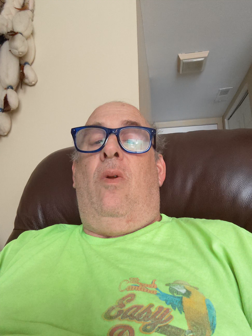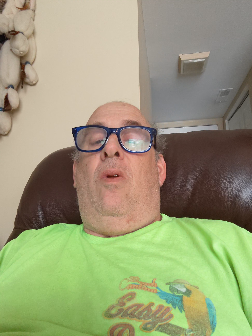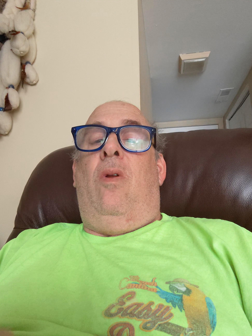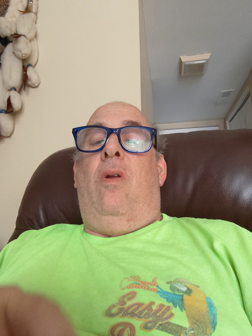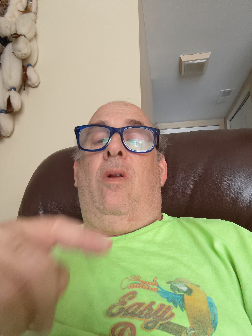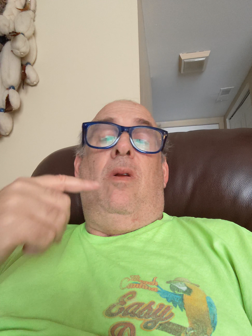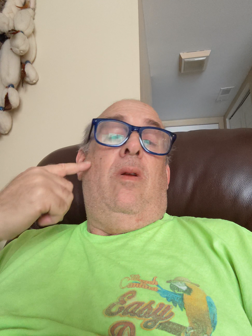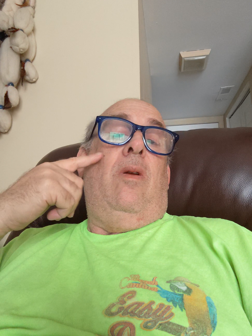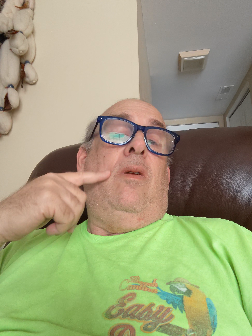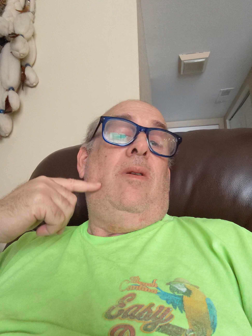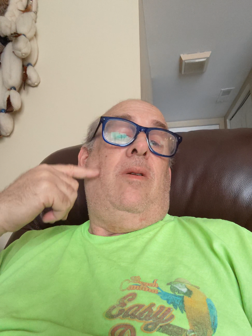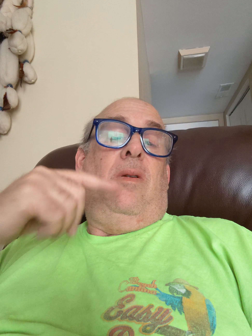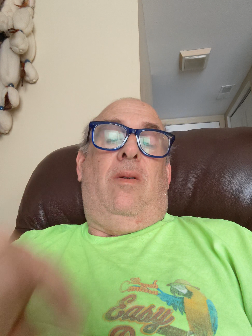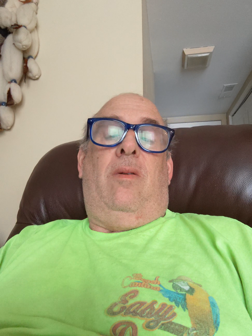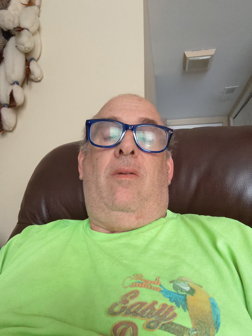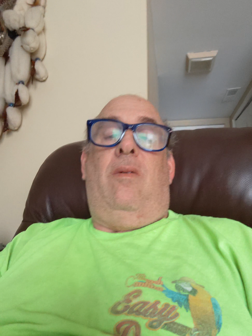cheek